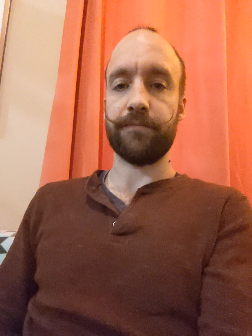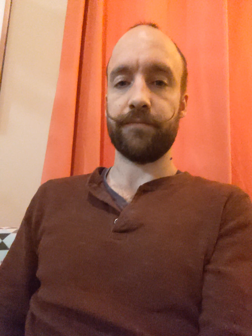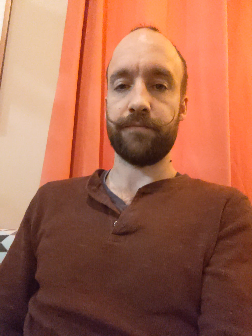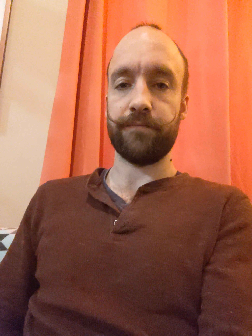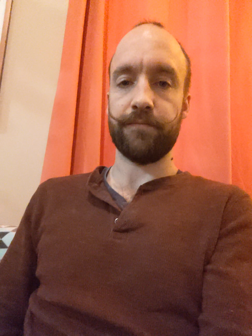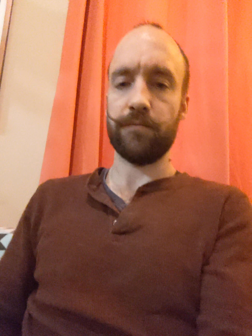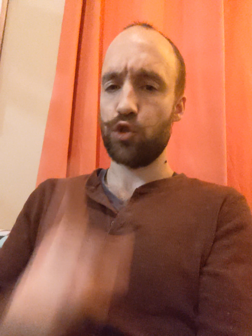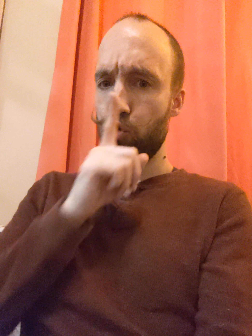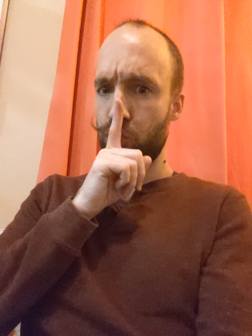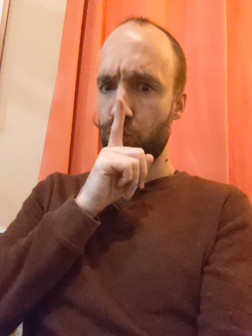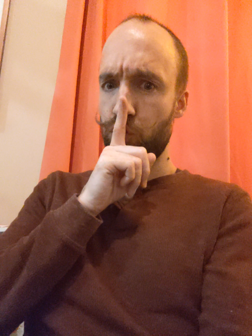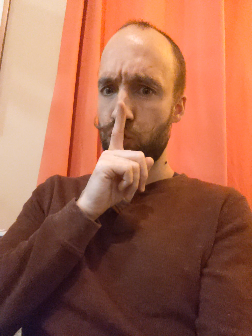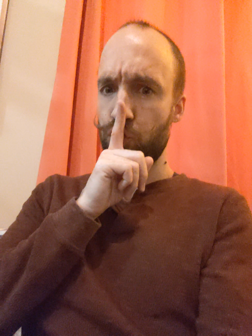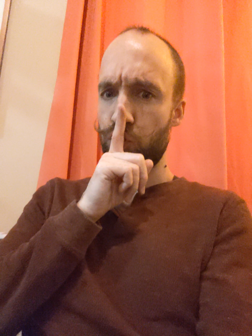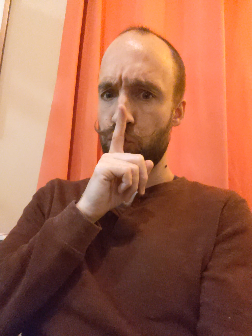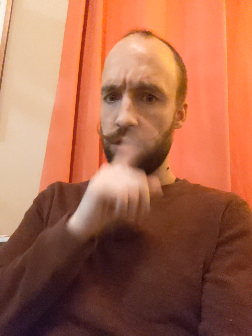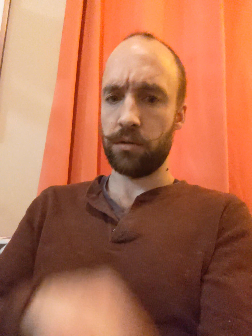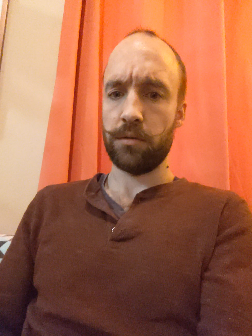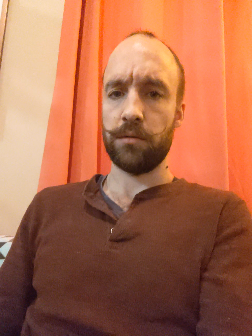shhh